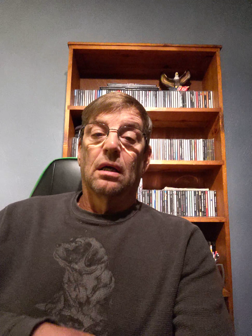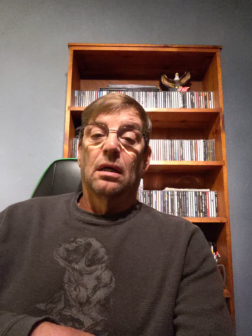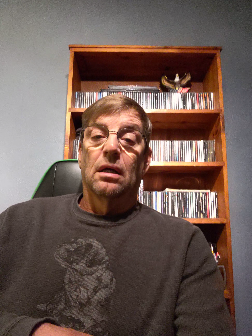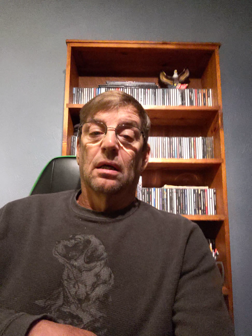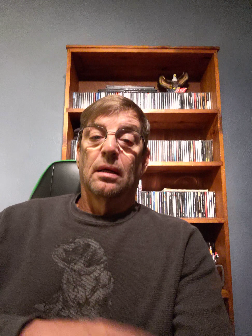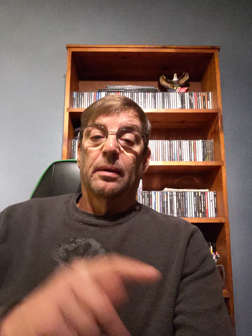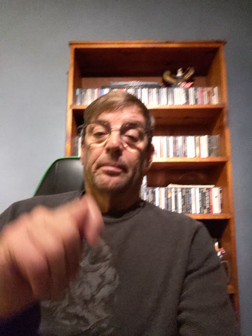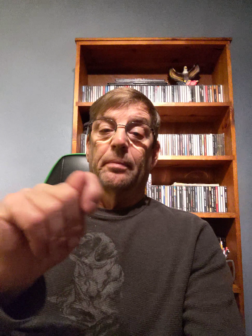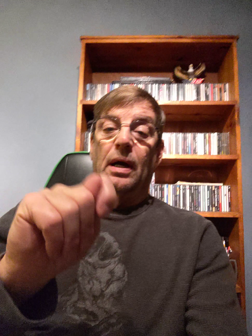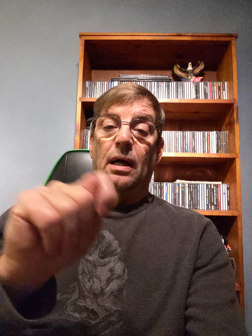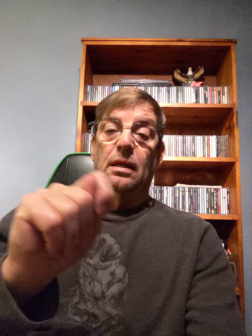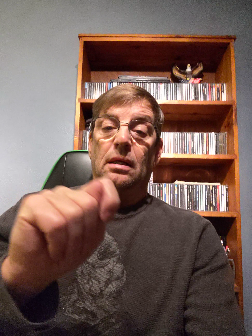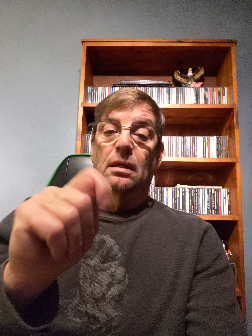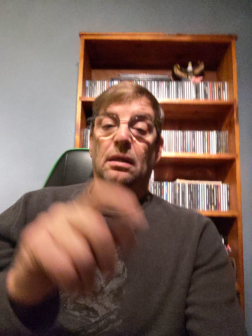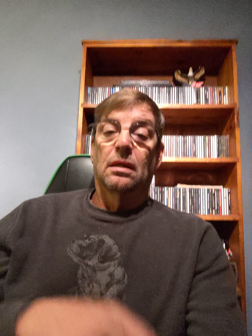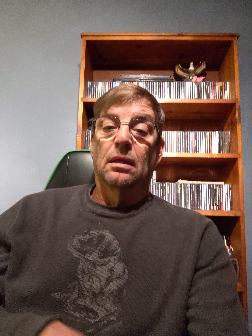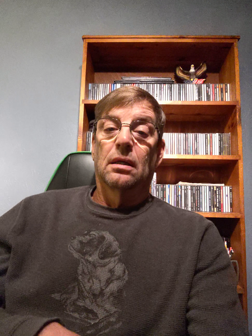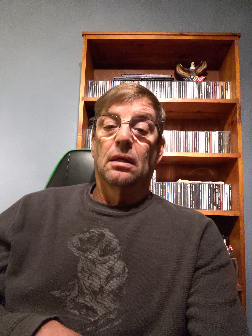potty